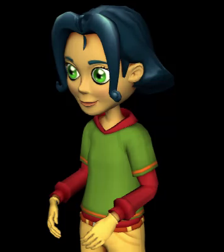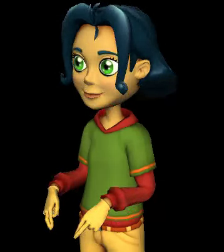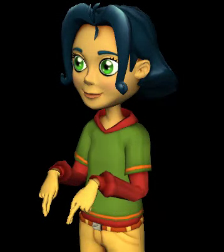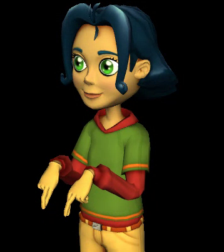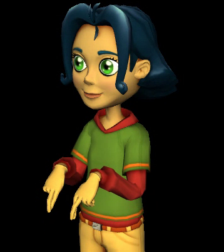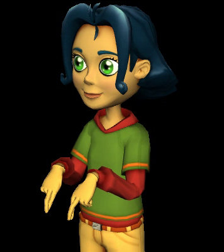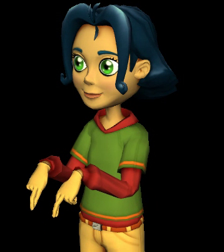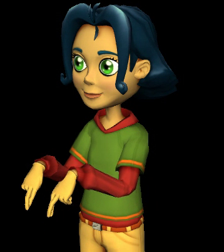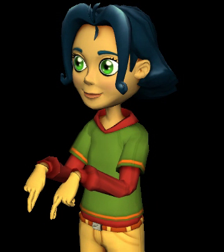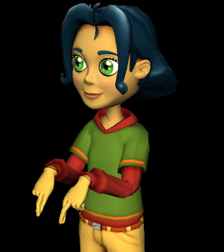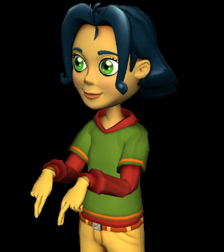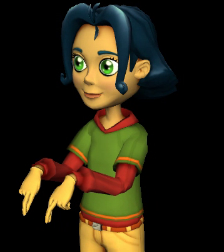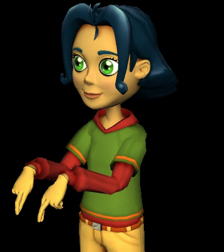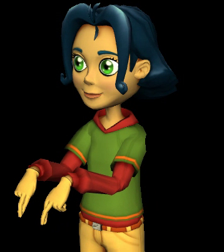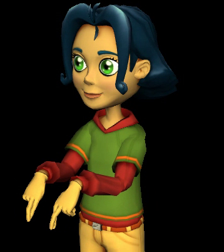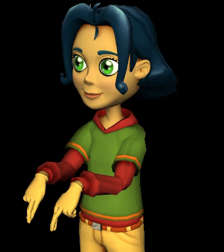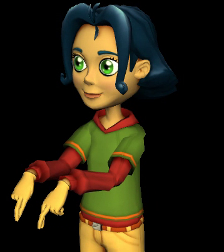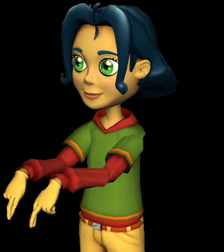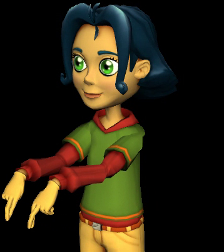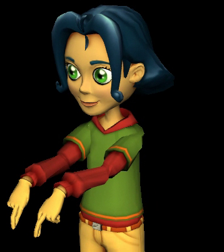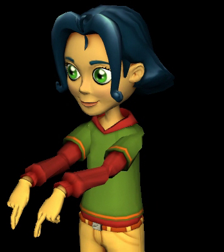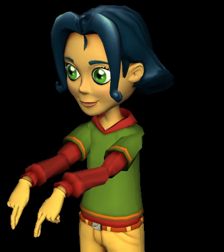نهر